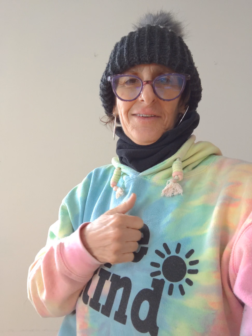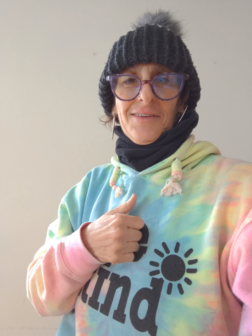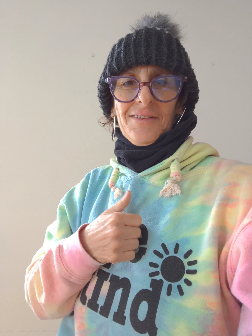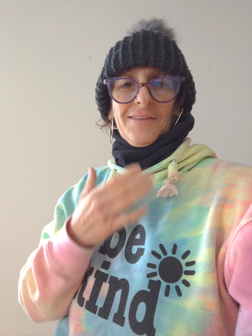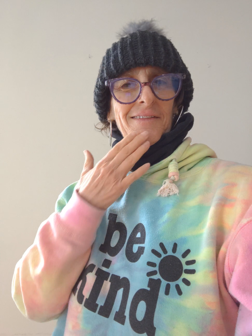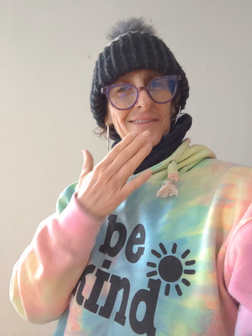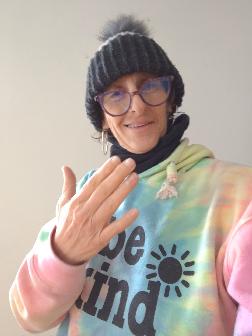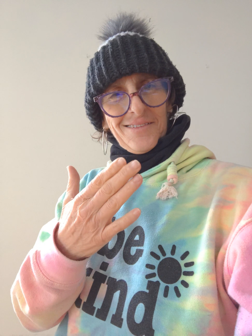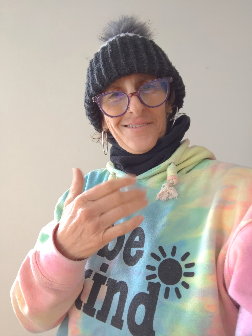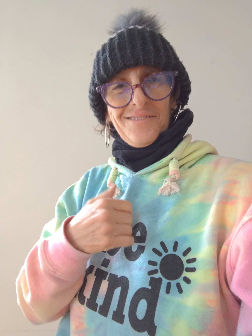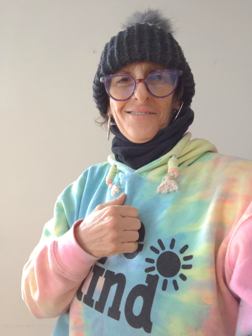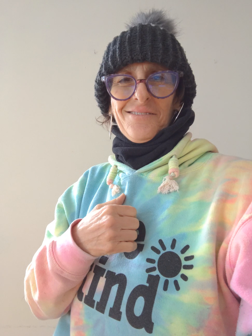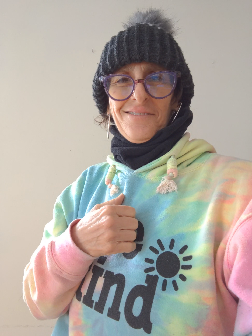thank you